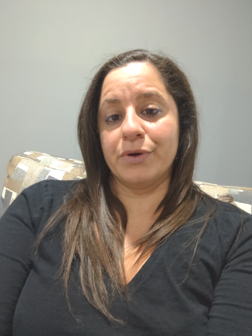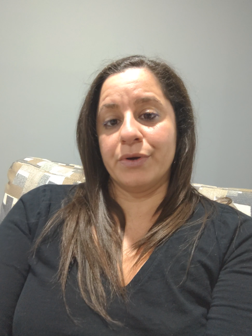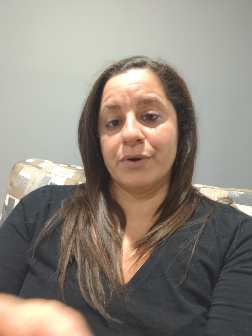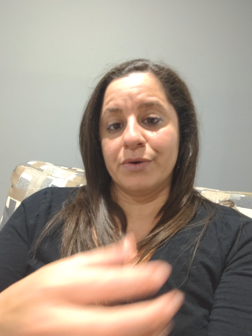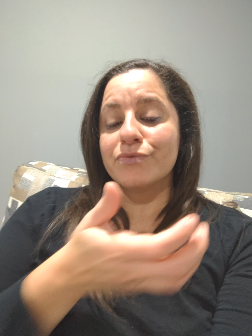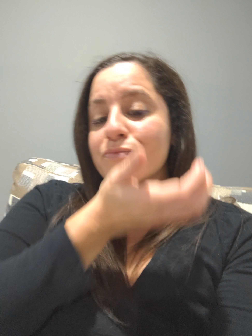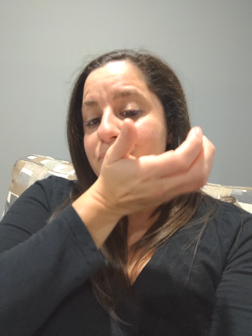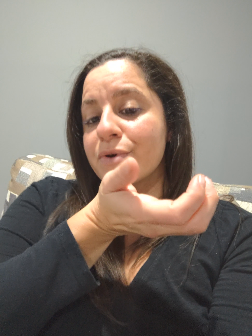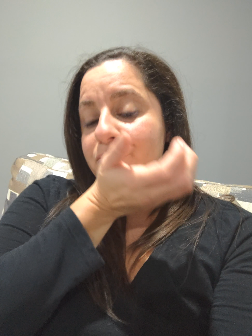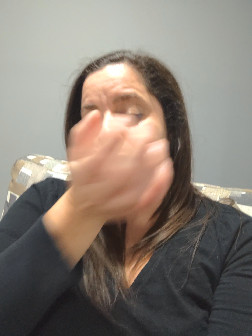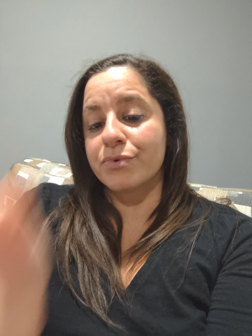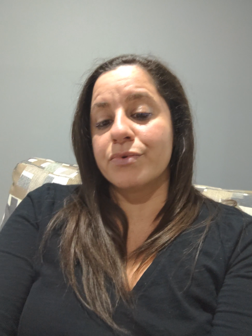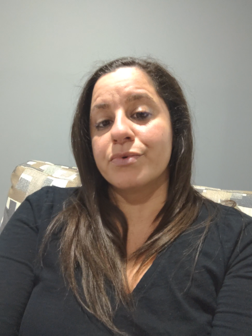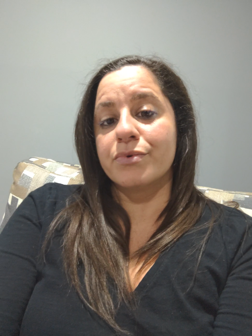grass